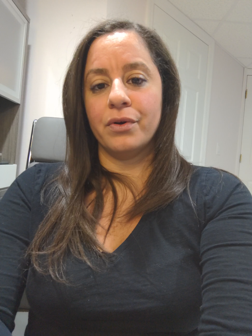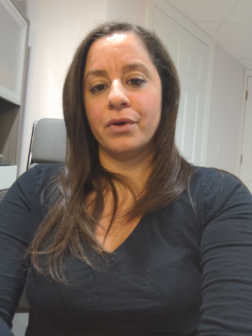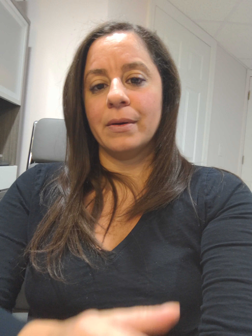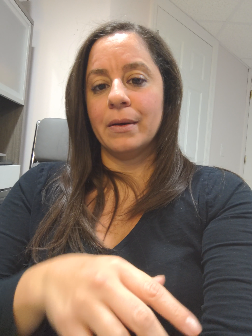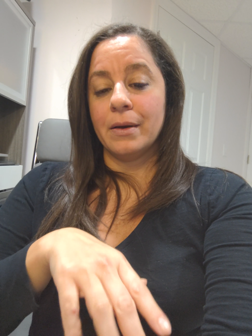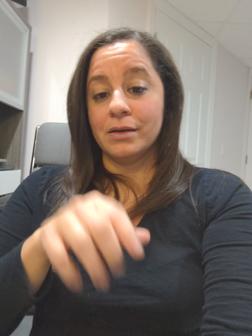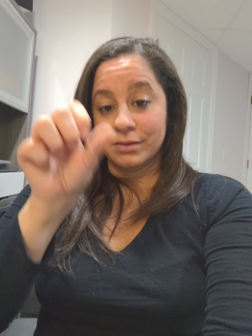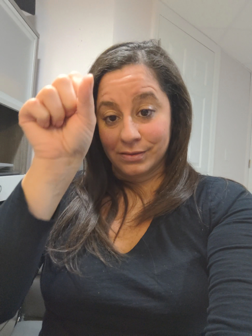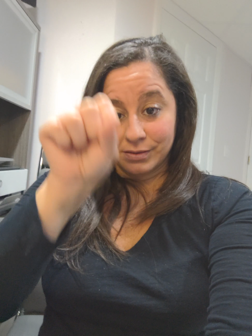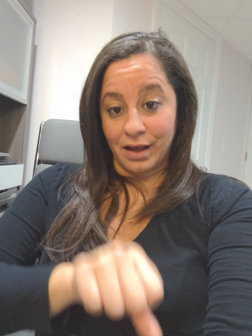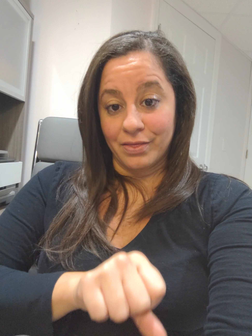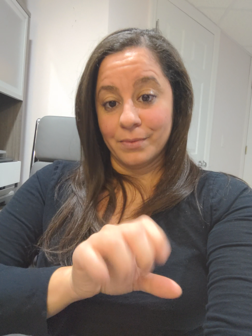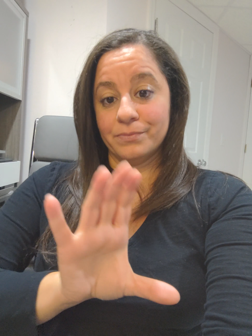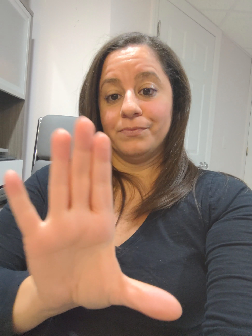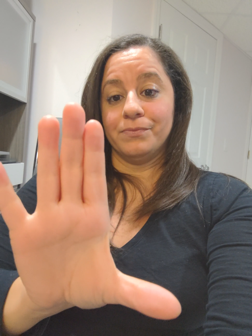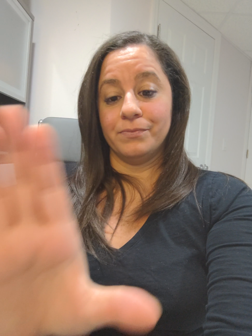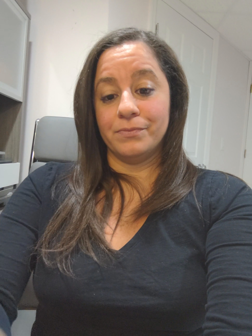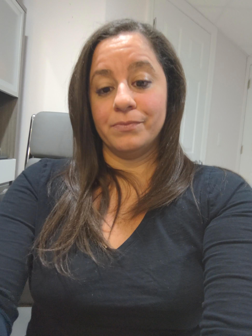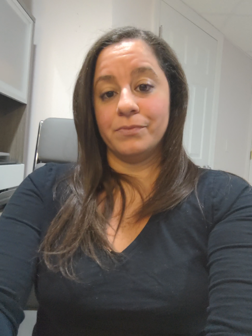mitten